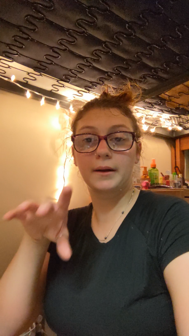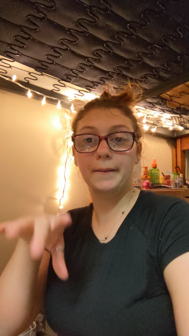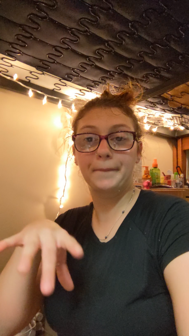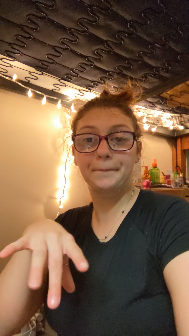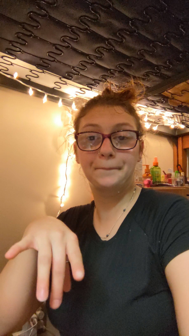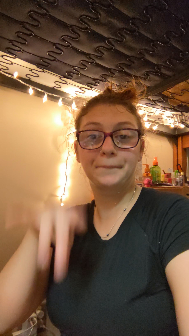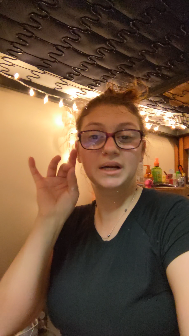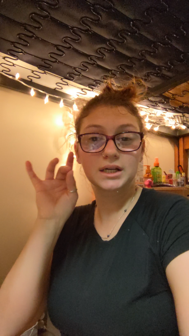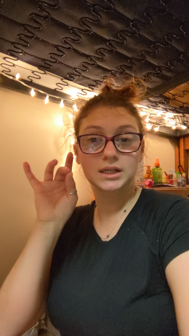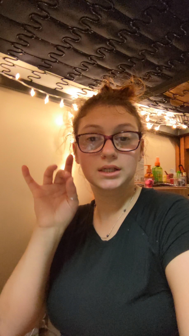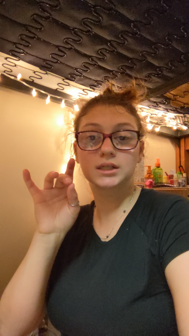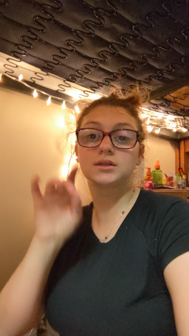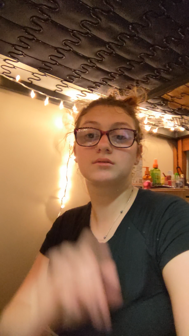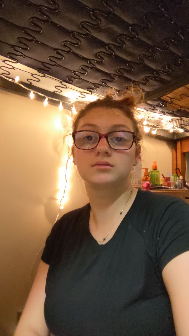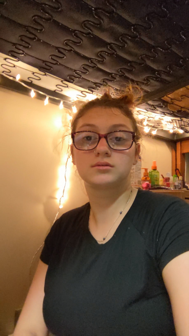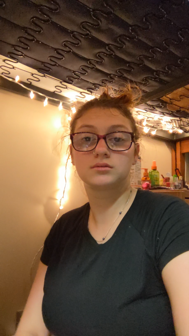pick